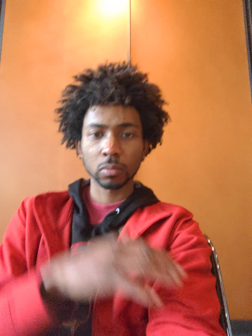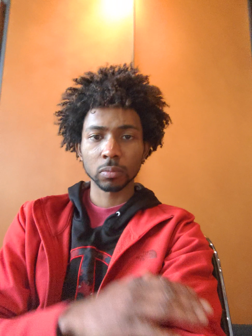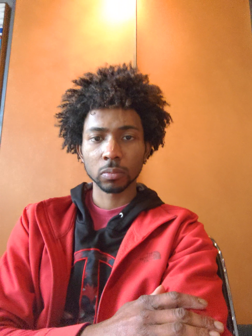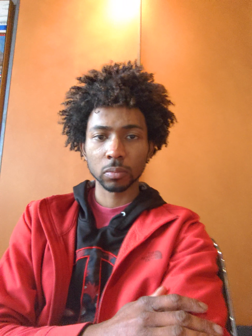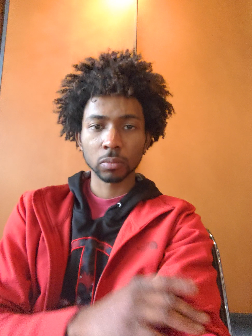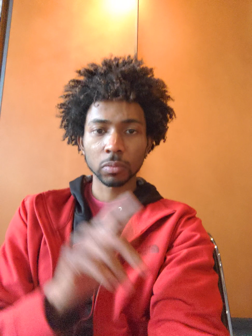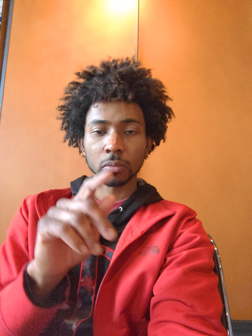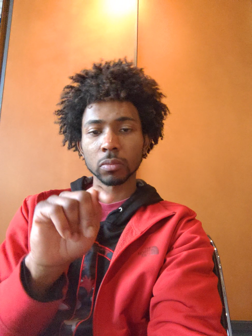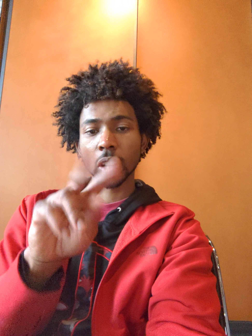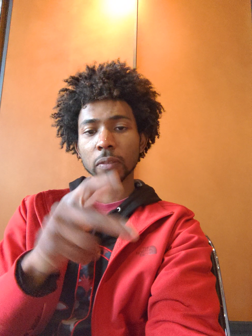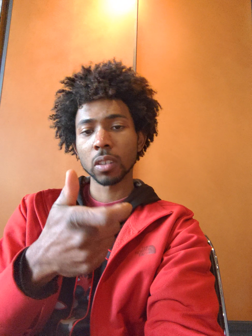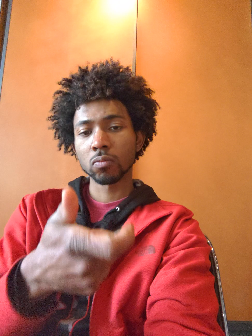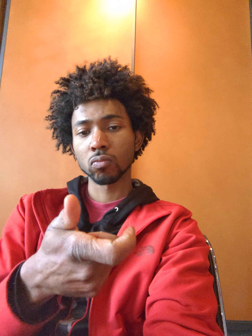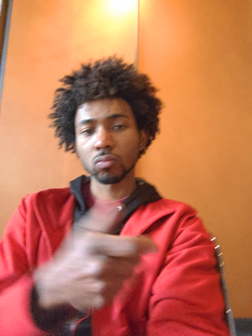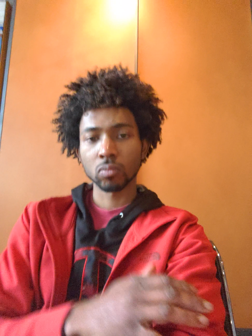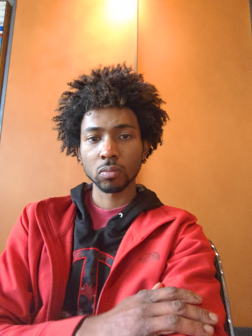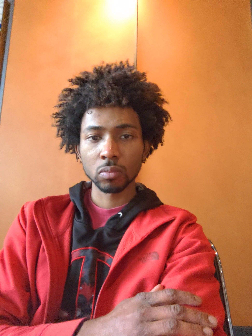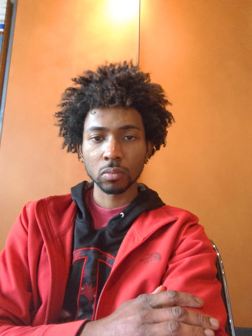TV